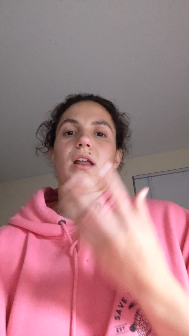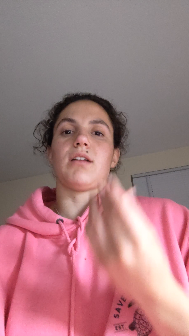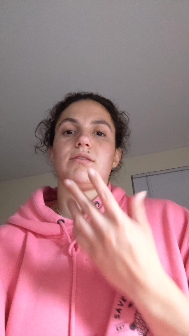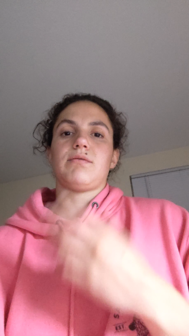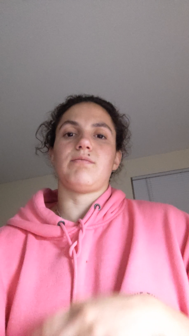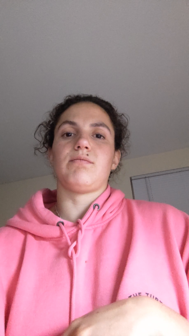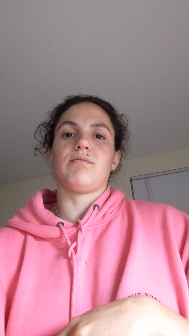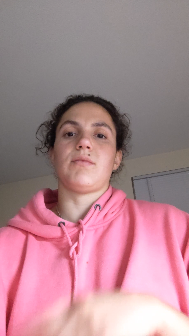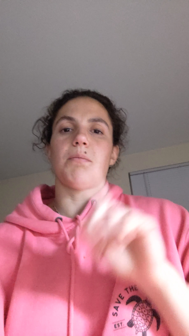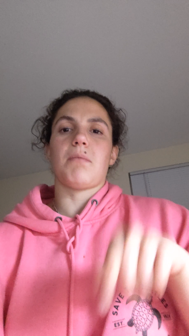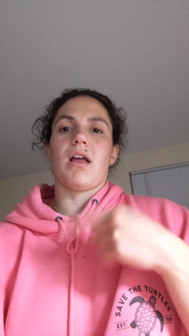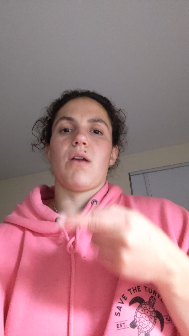about